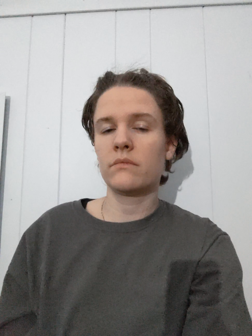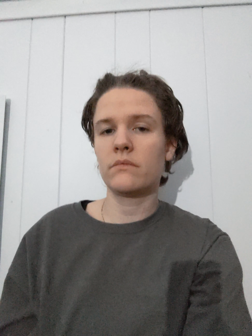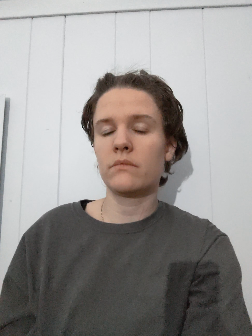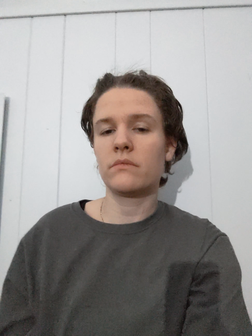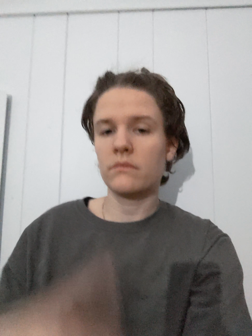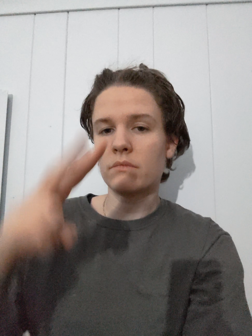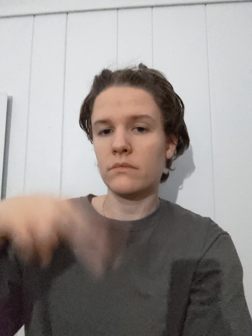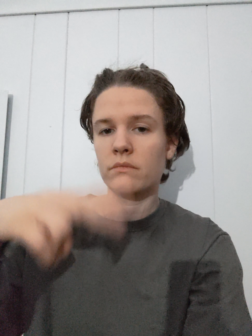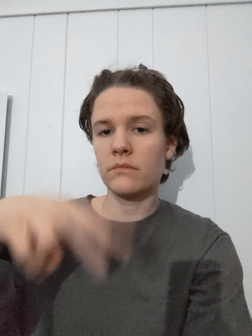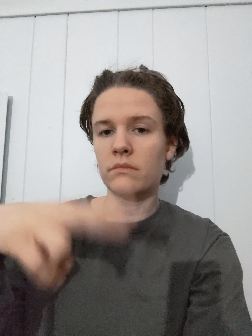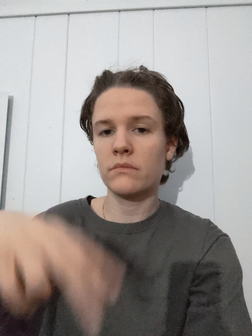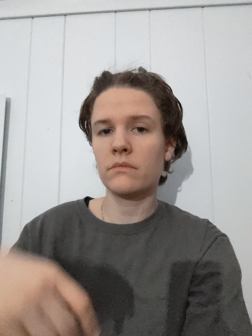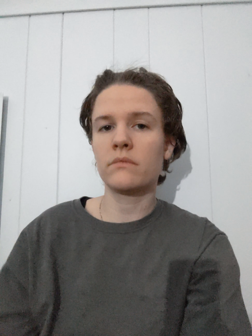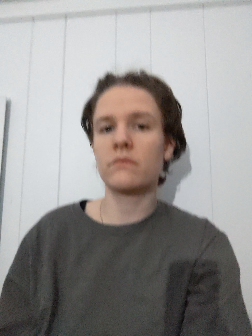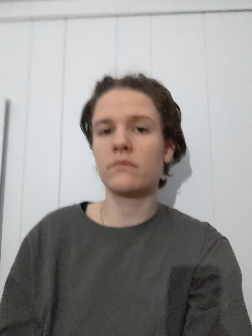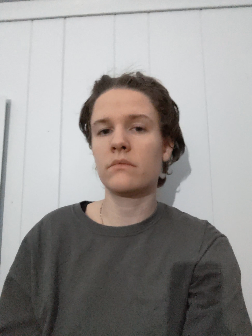read